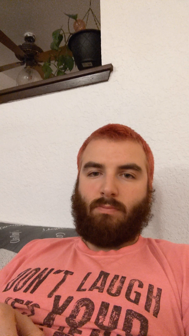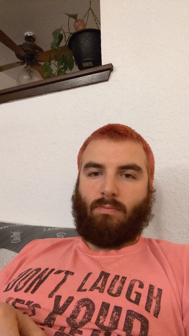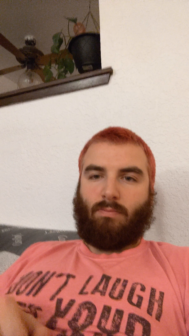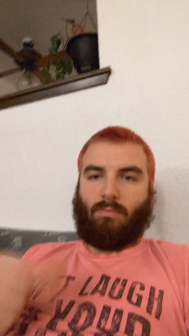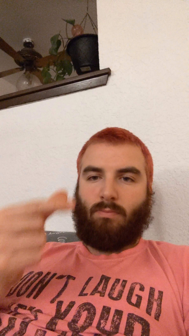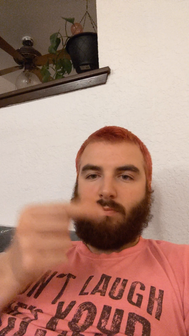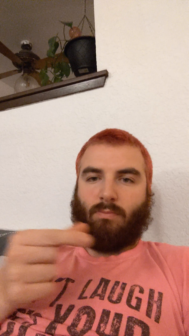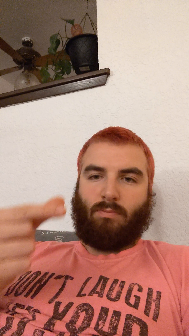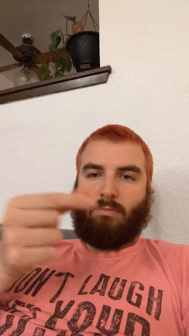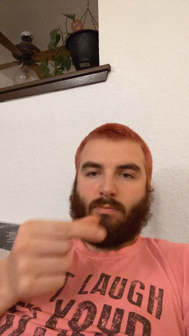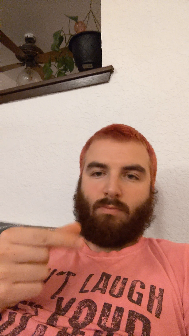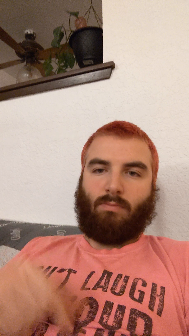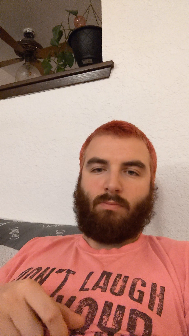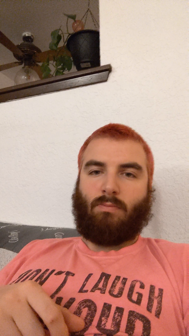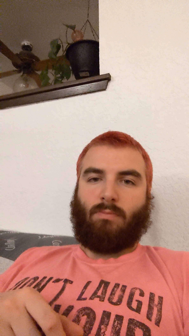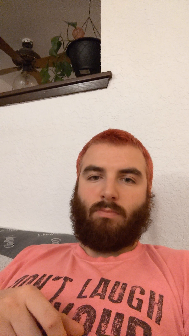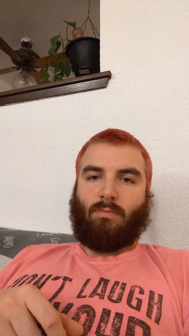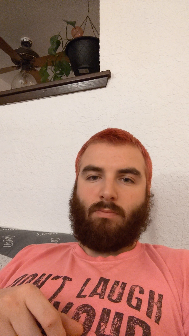glue